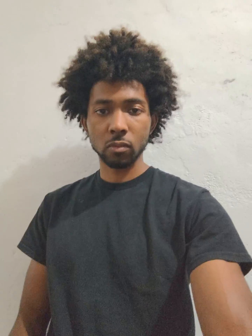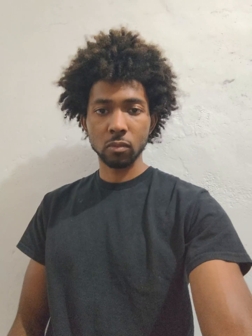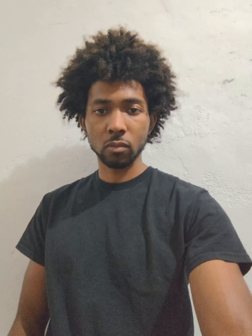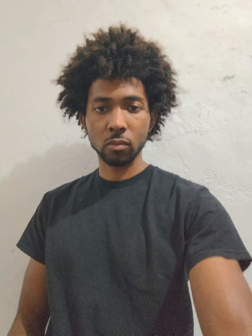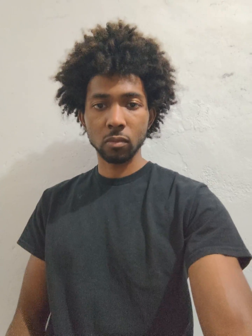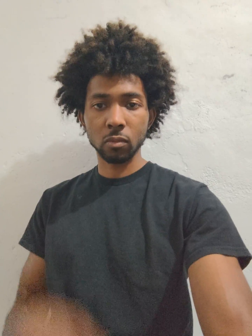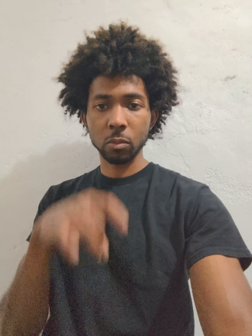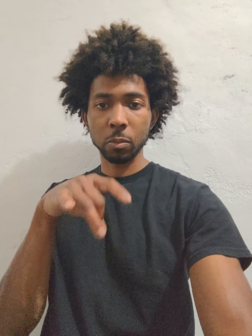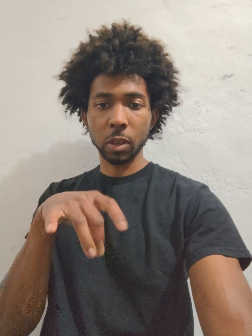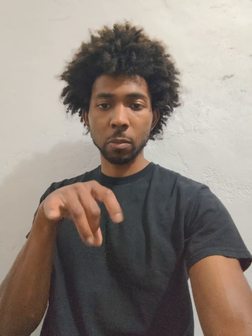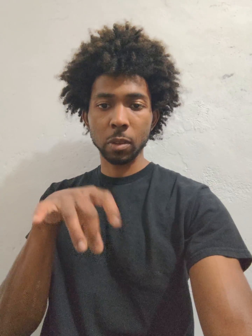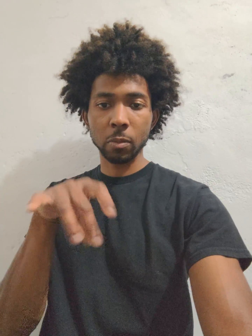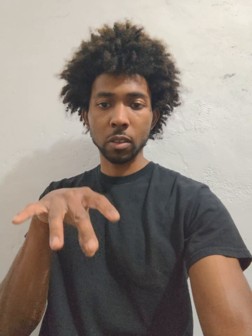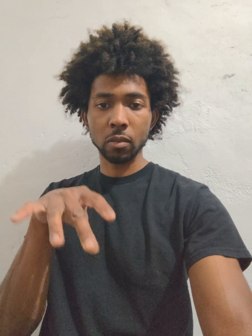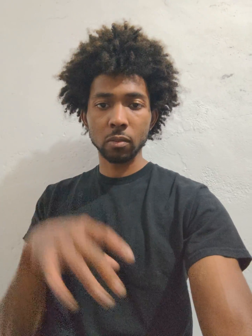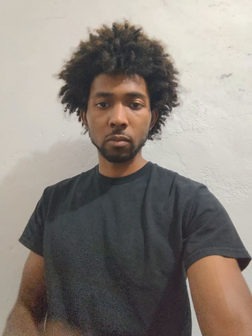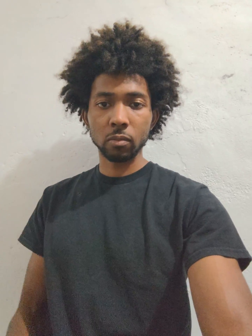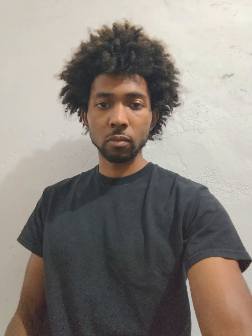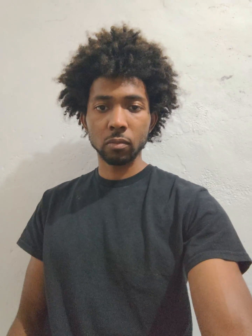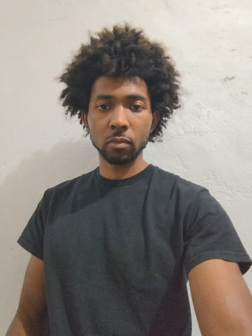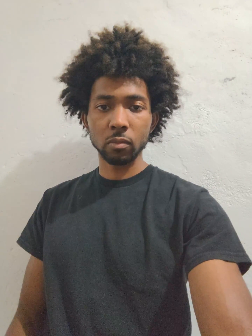pumpkin